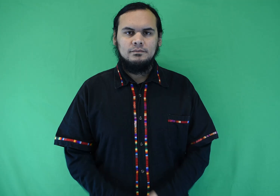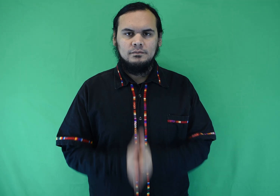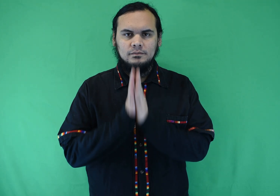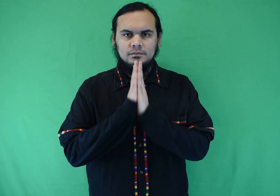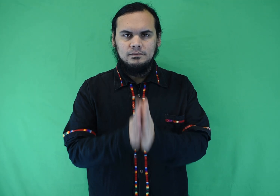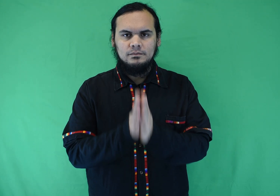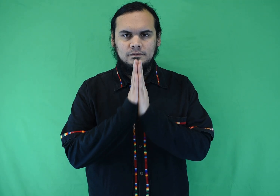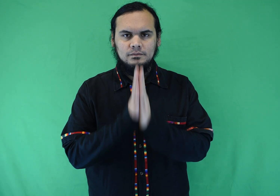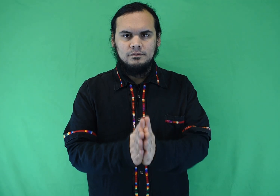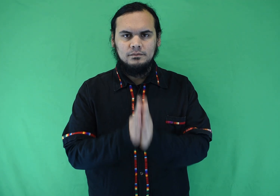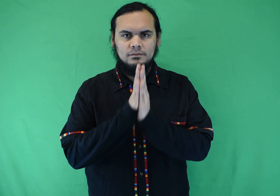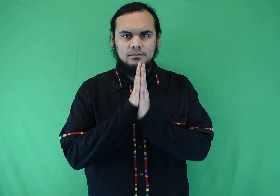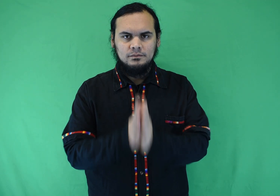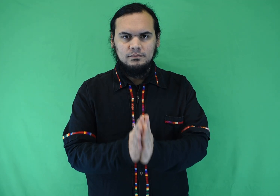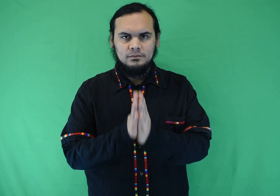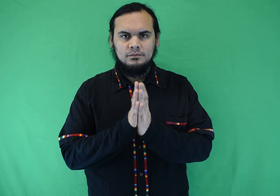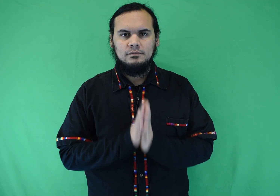por favor